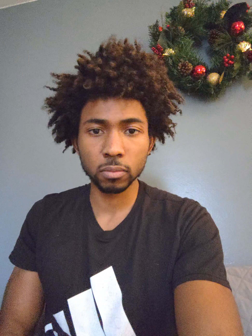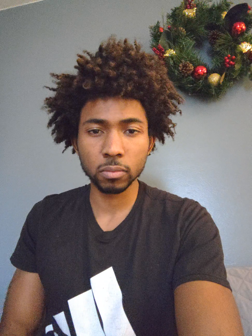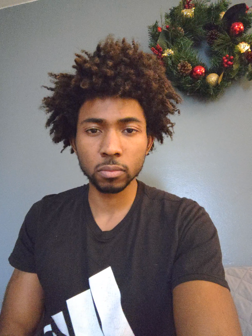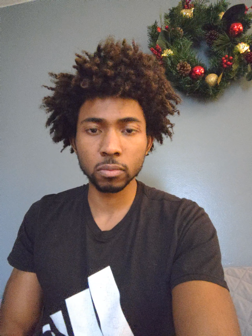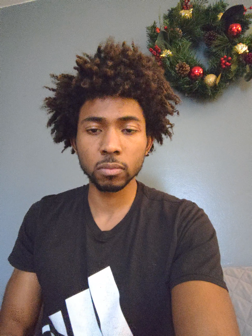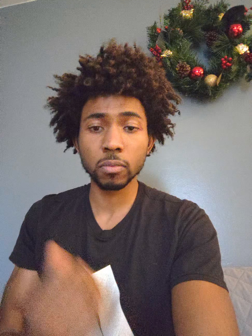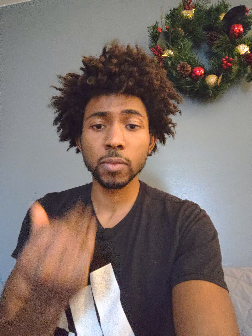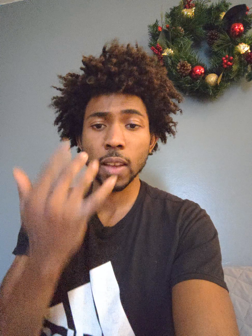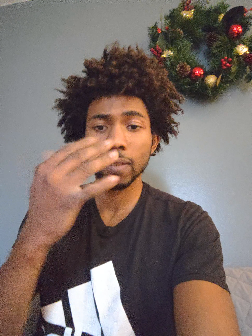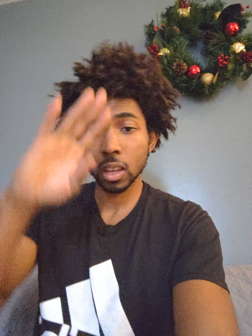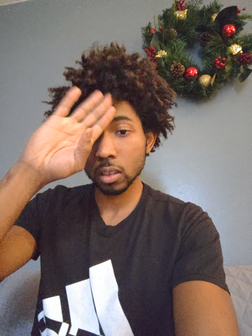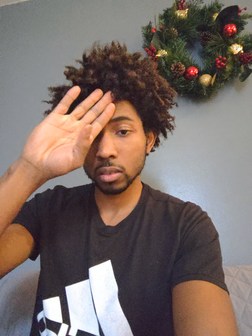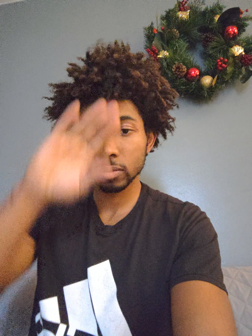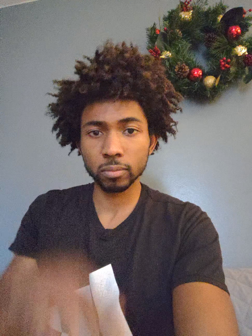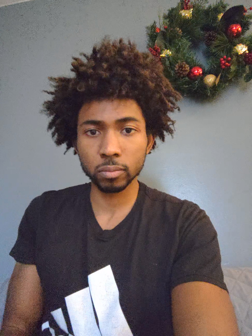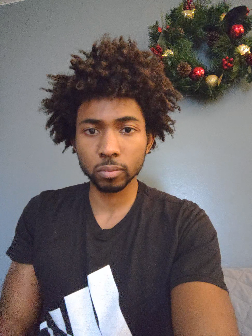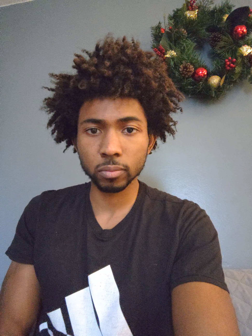fireman